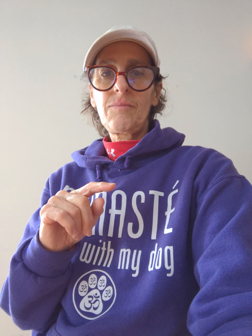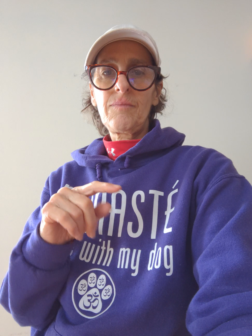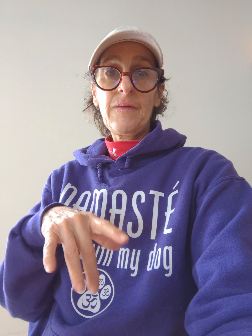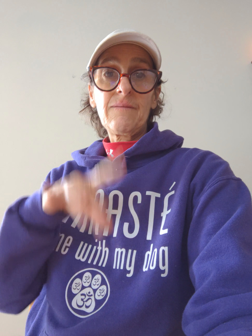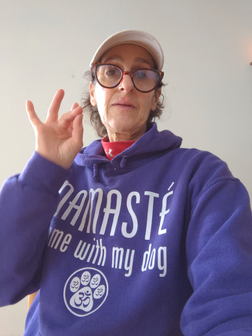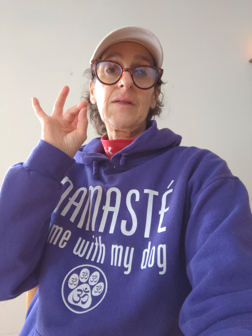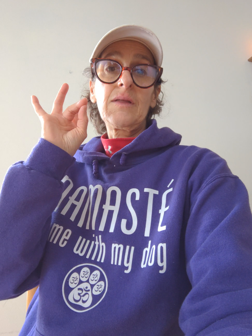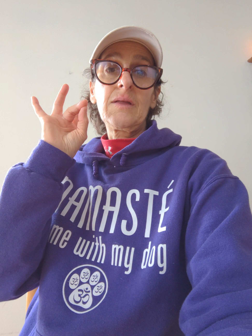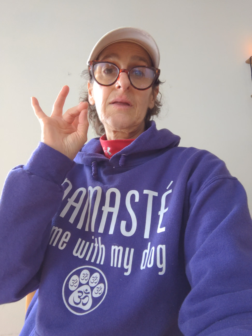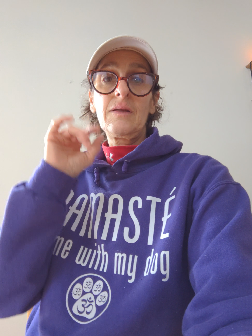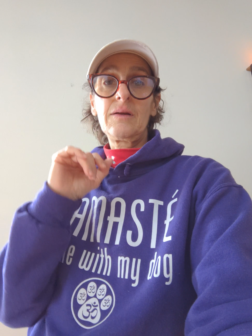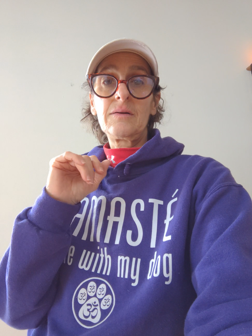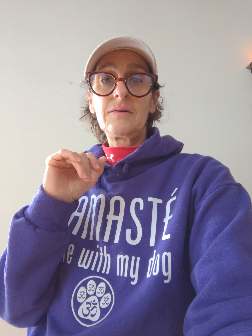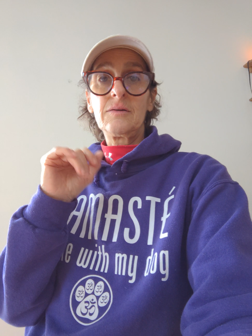find